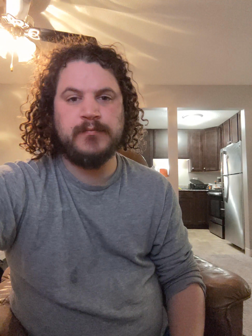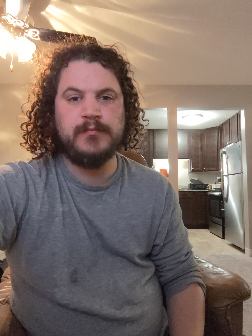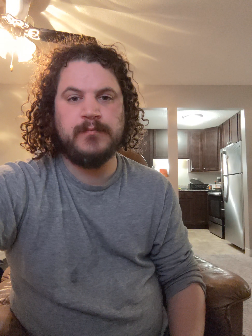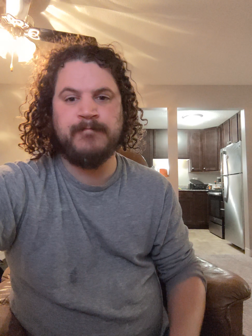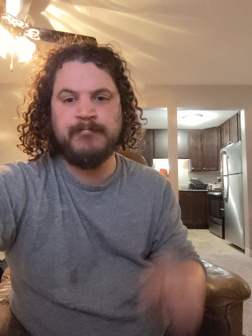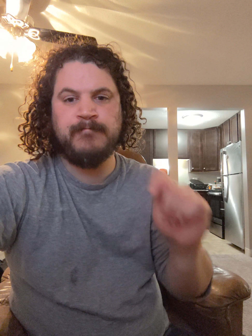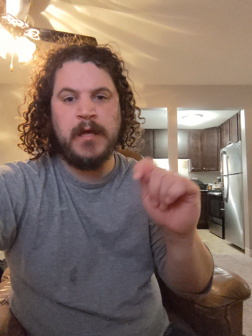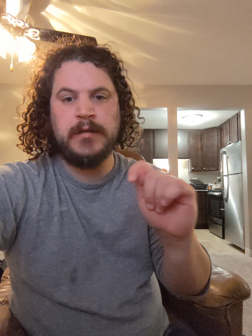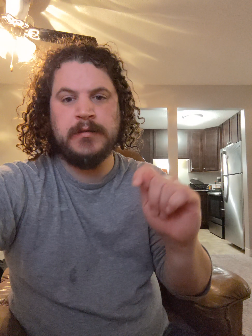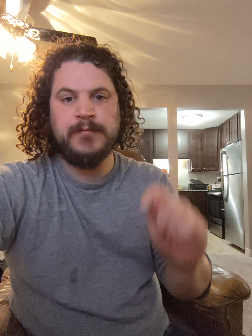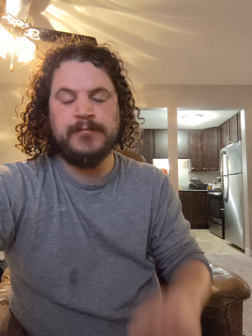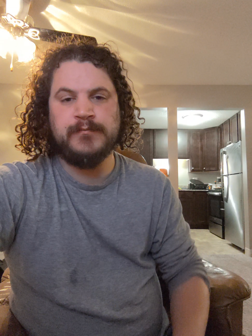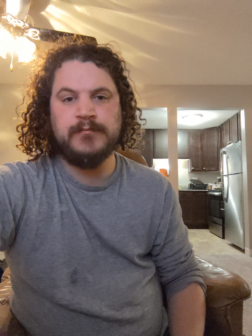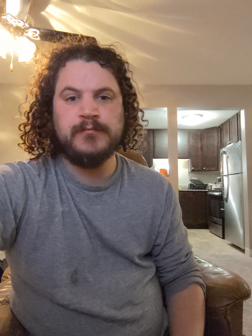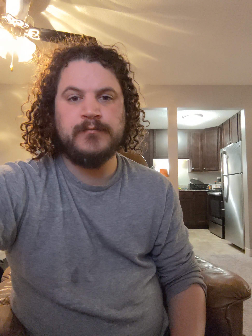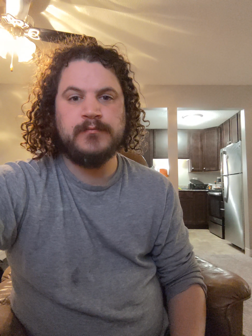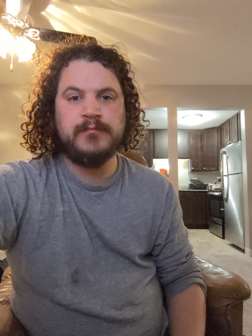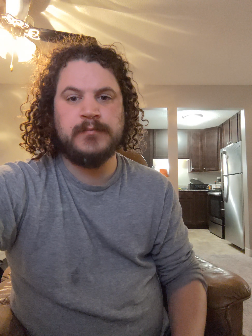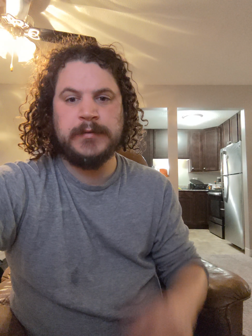potty